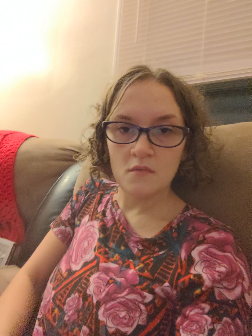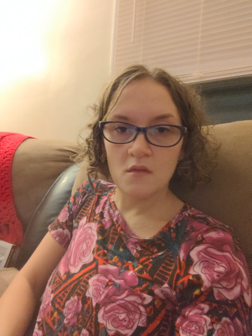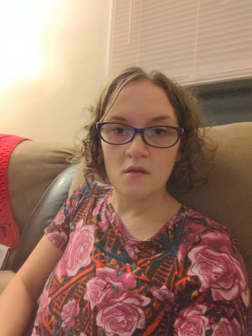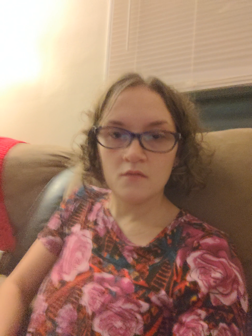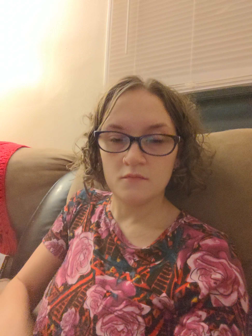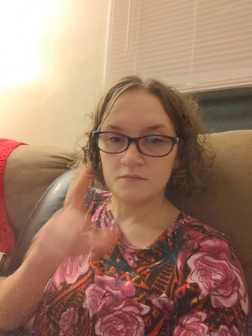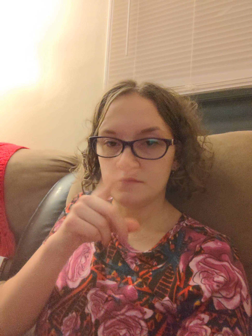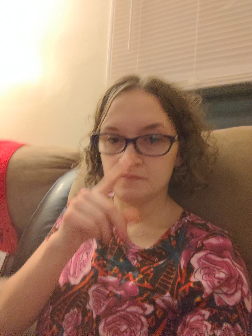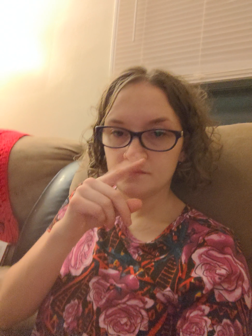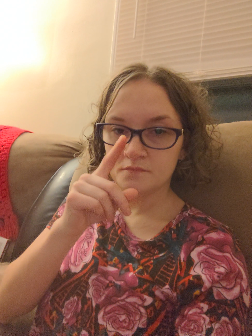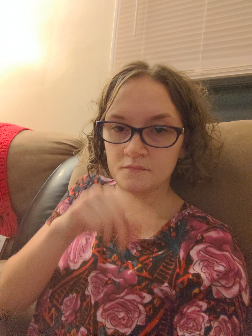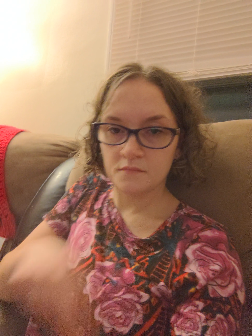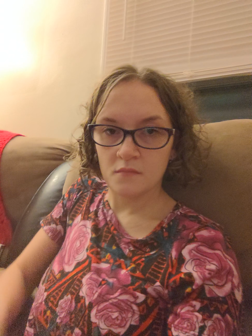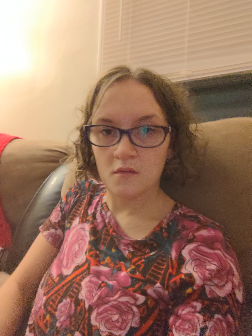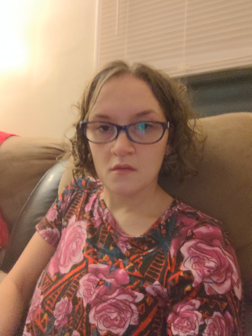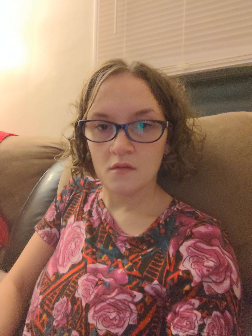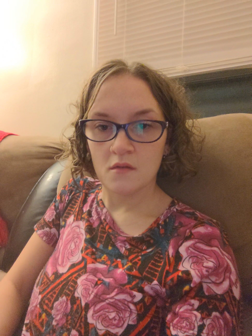mouse